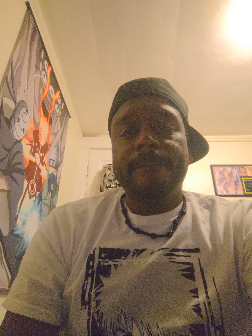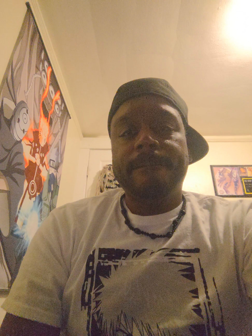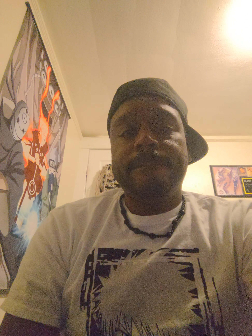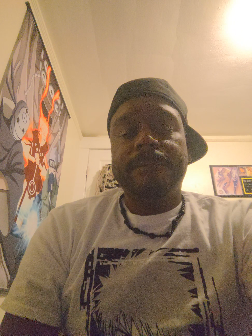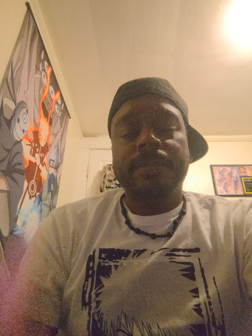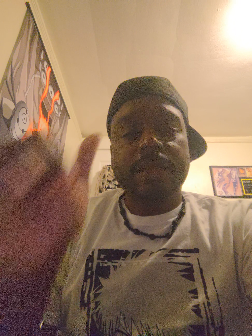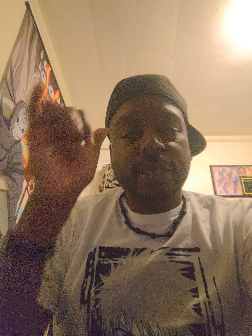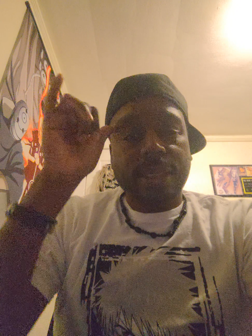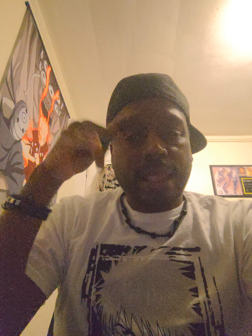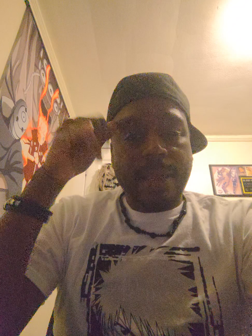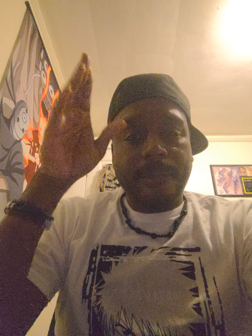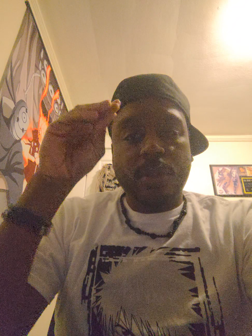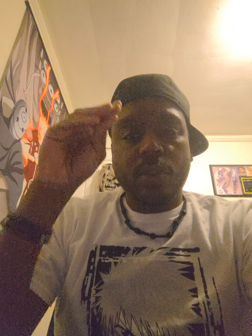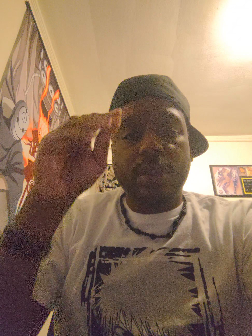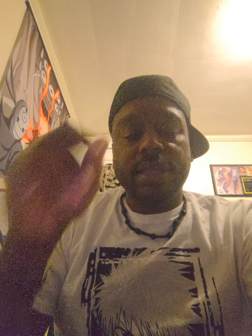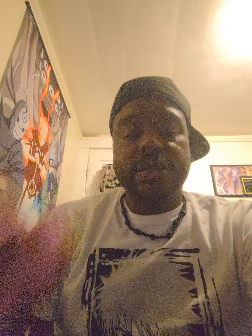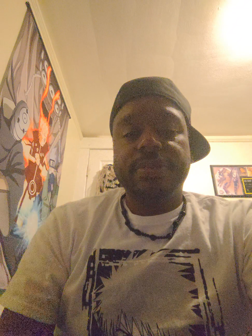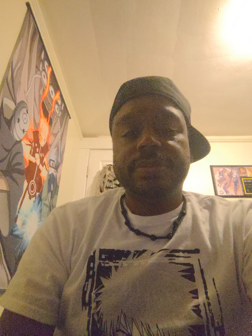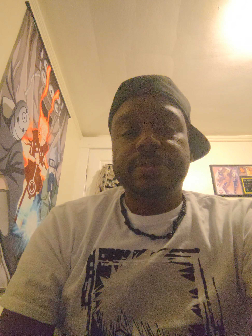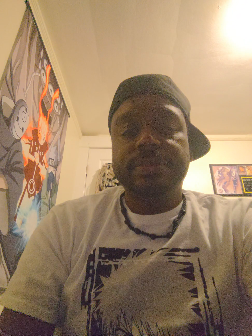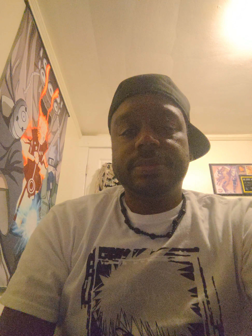cowboy